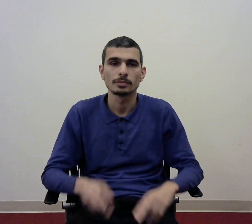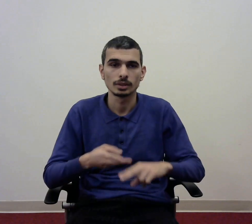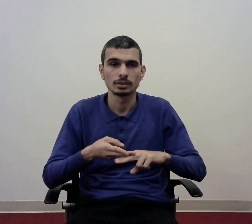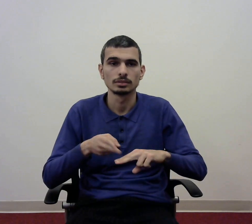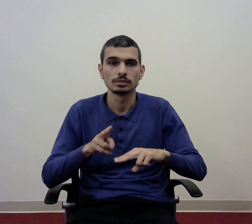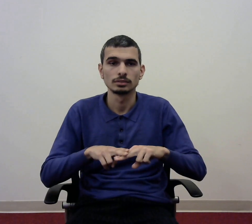bu